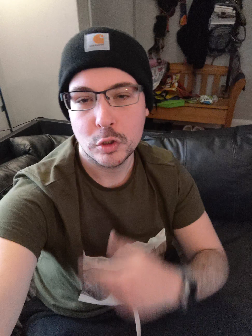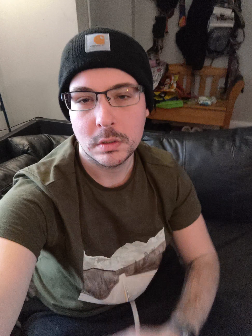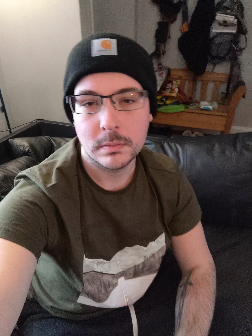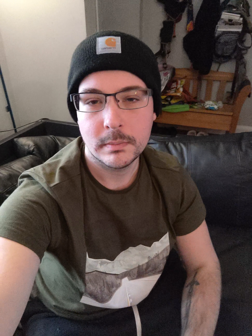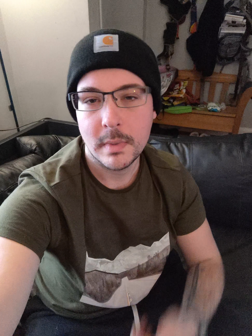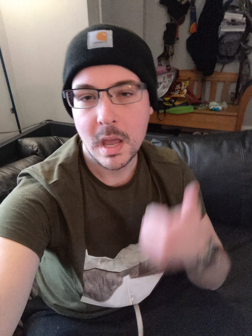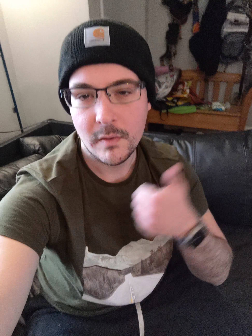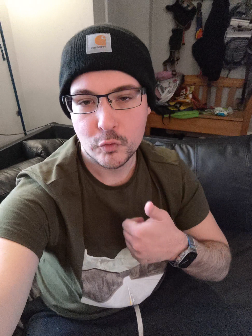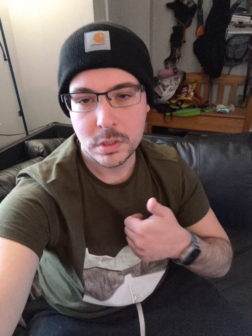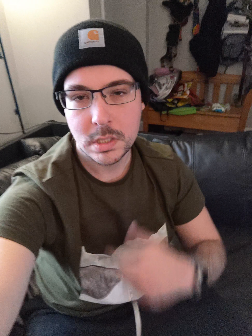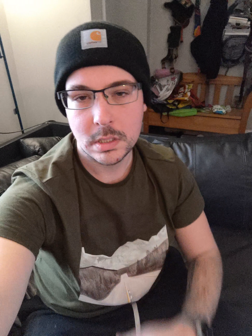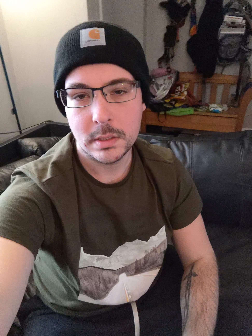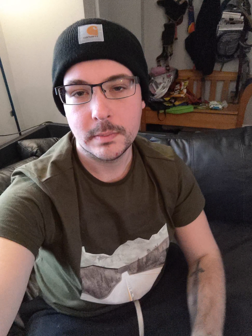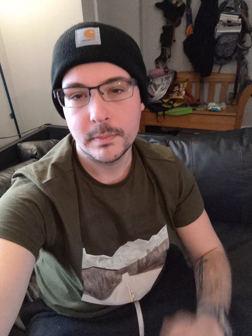every